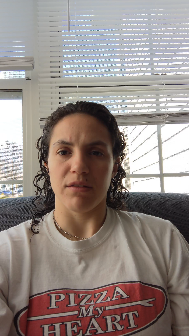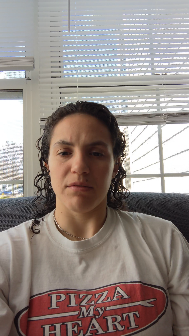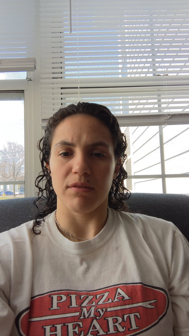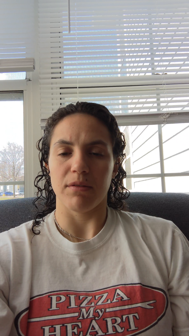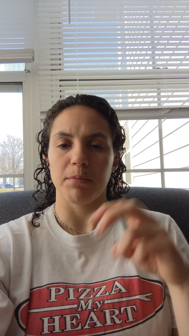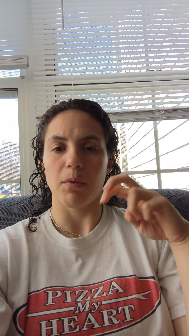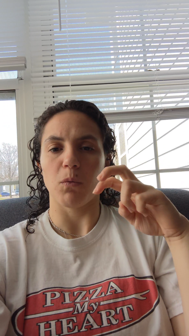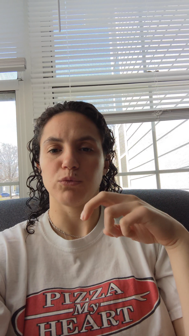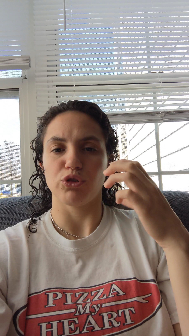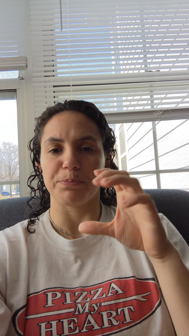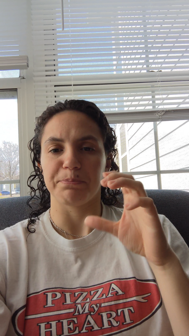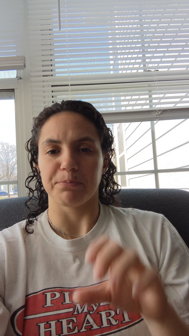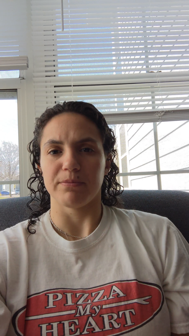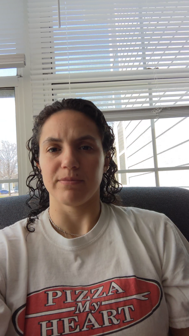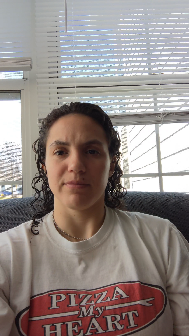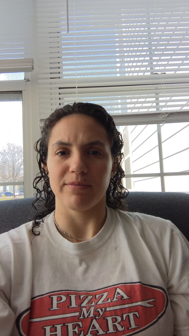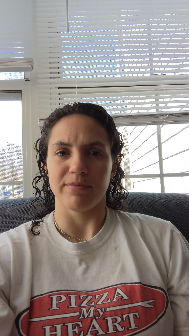potato chip